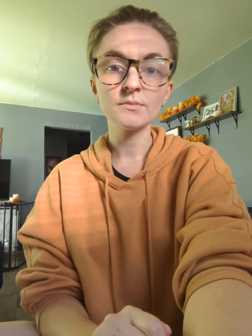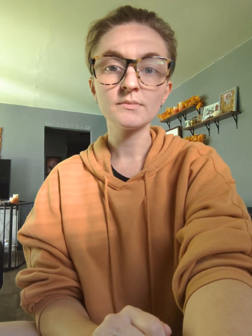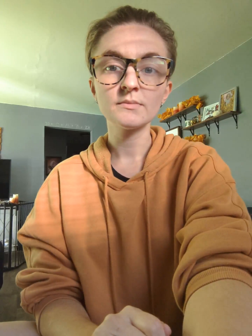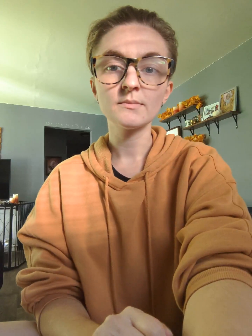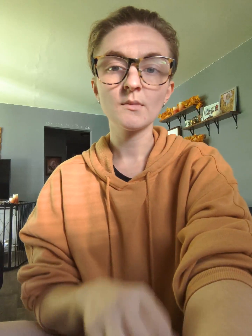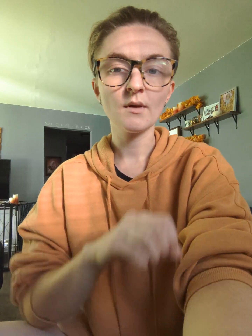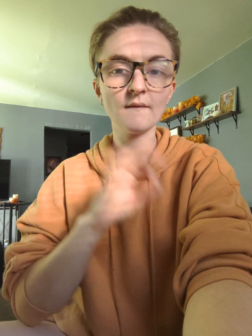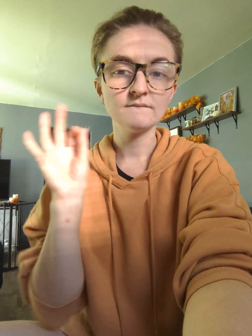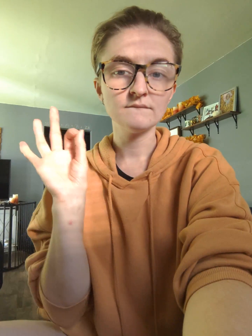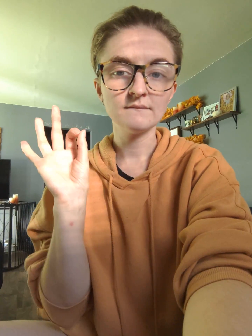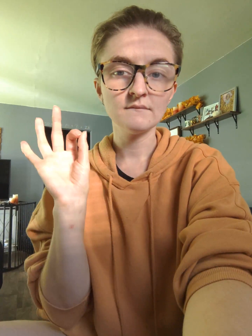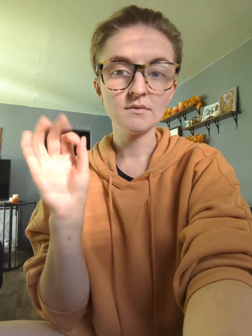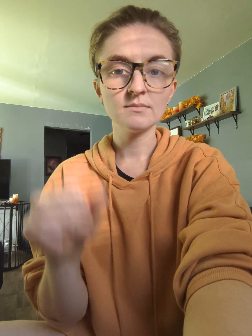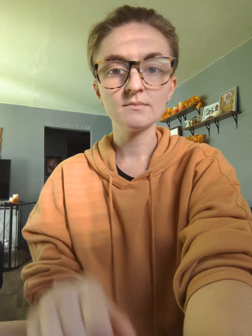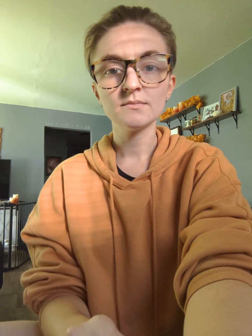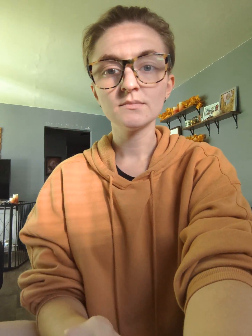off